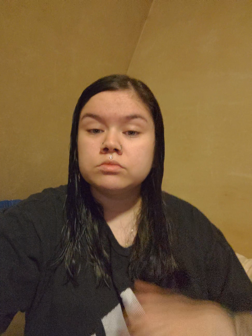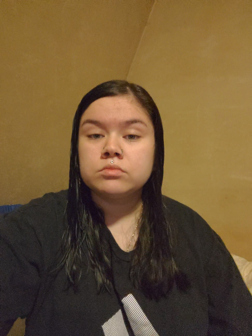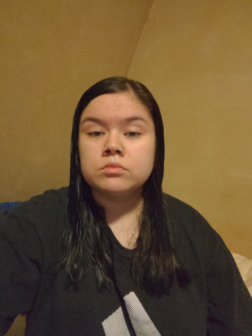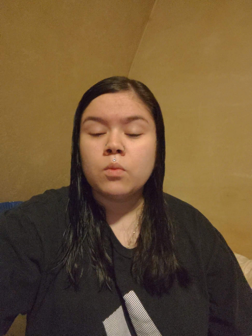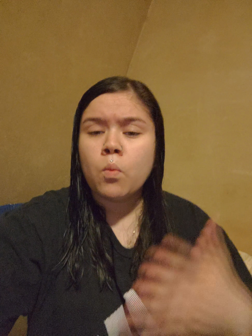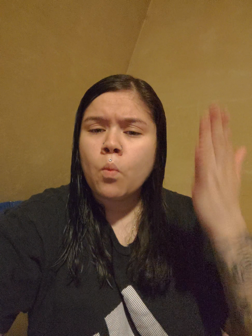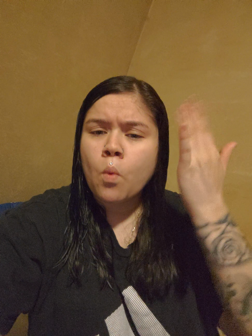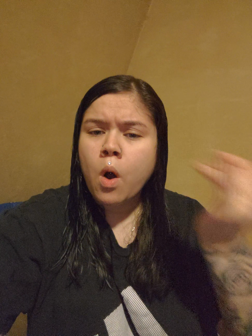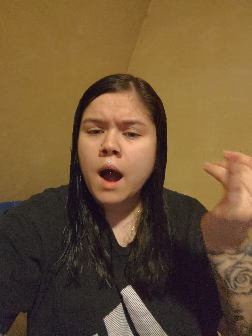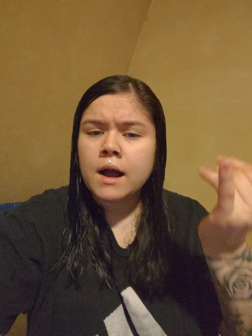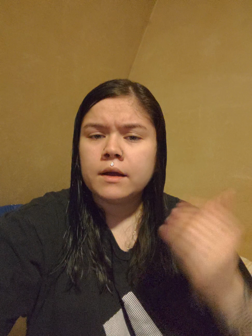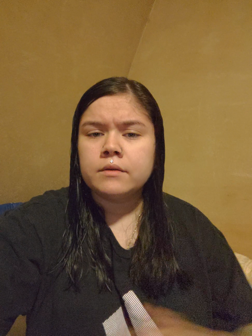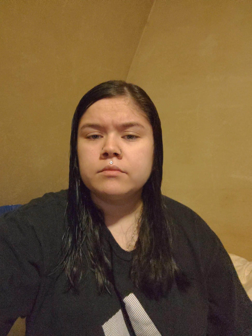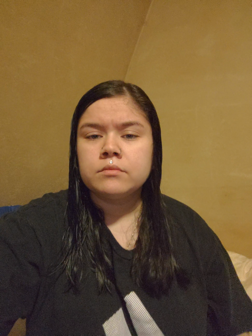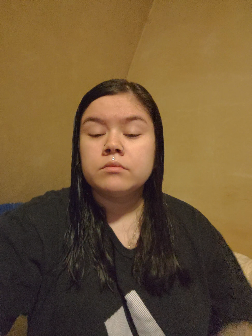why